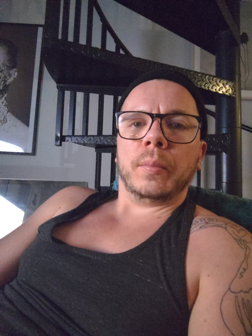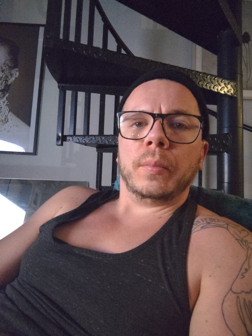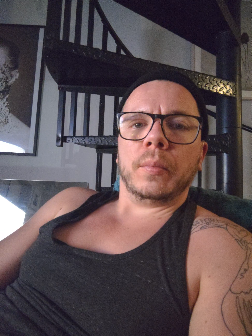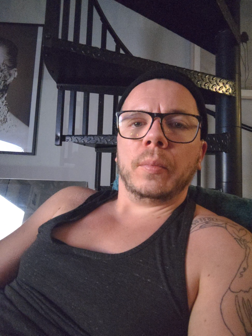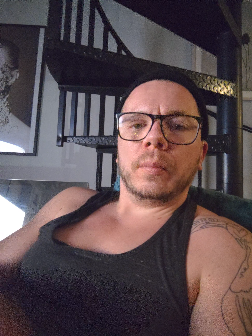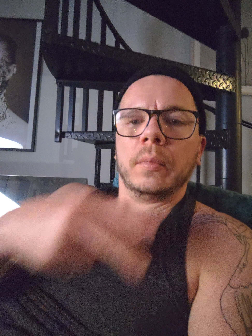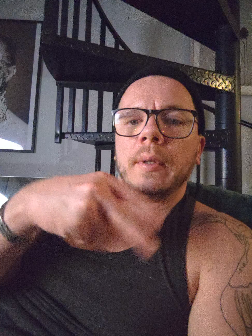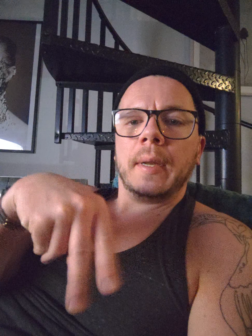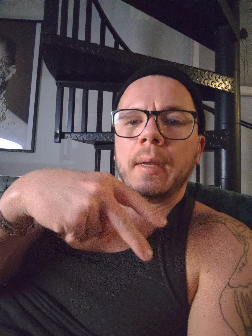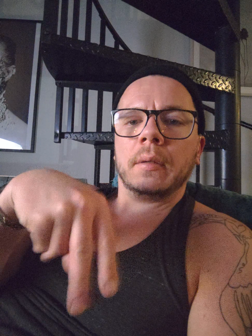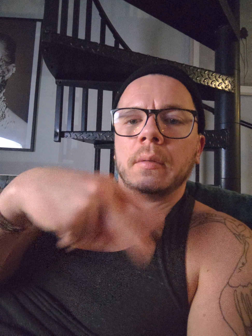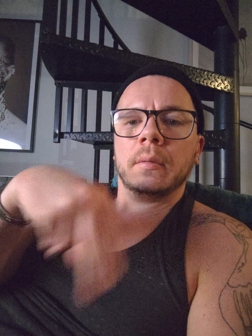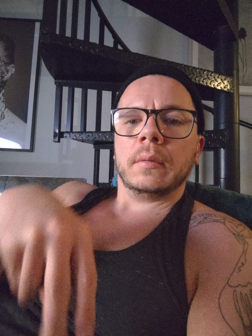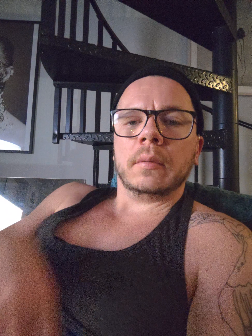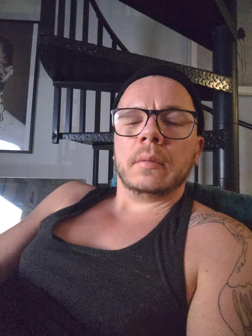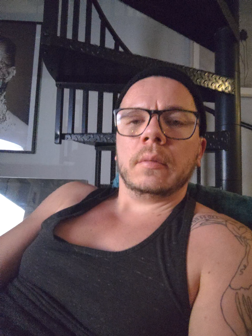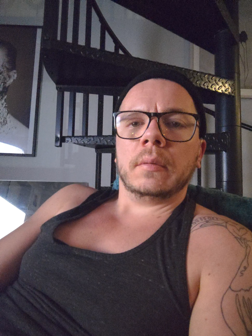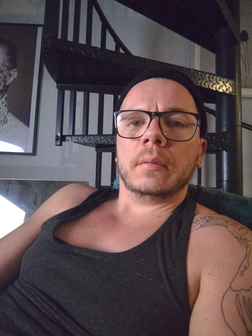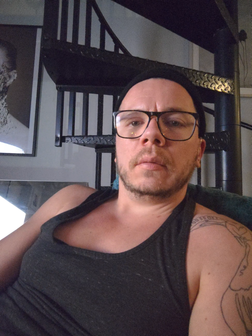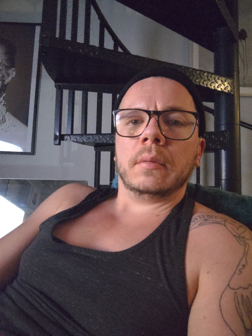dance